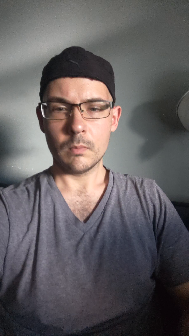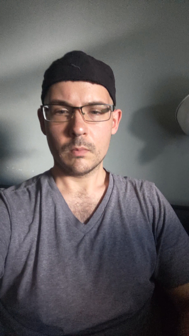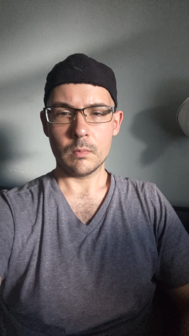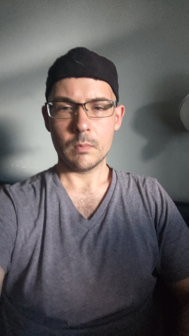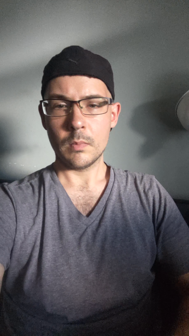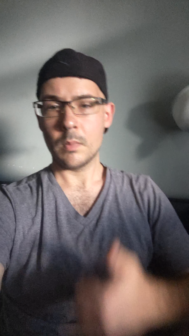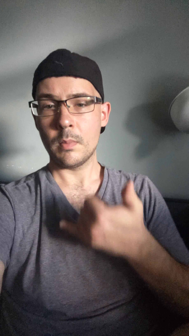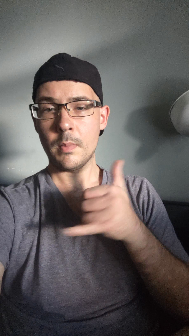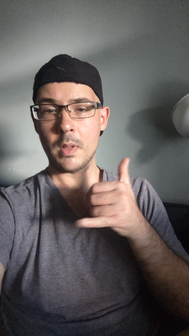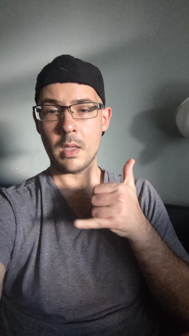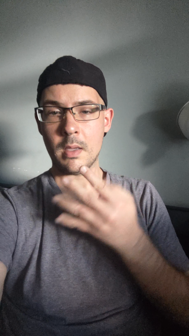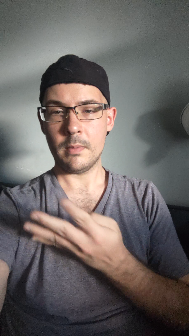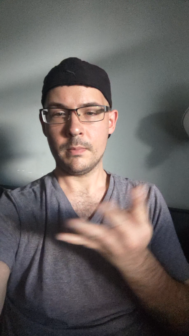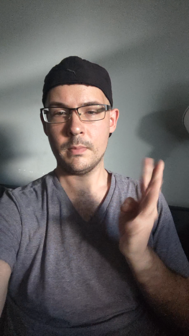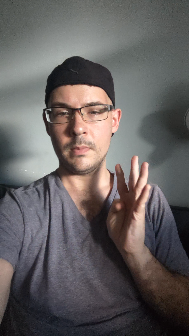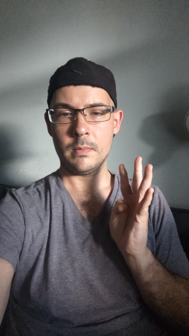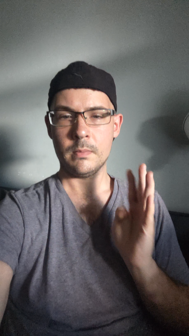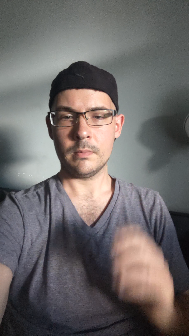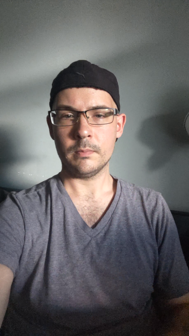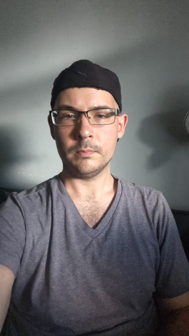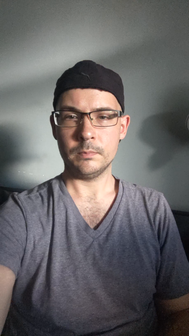playpen